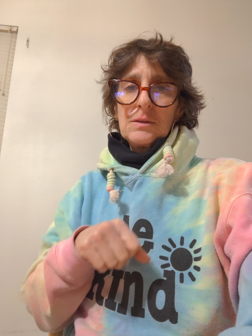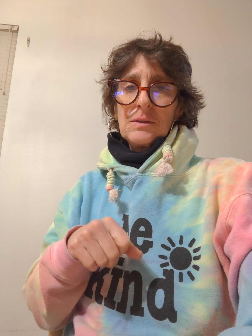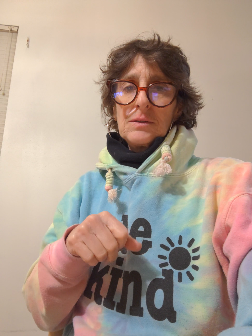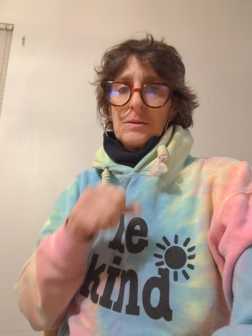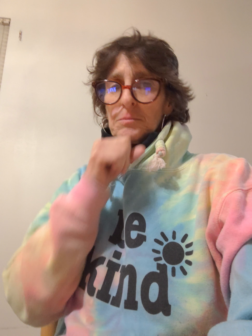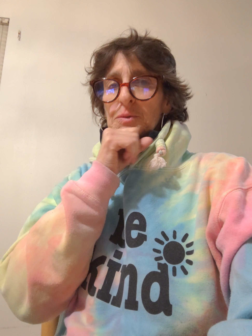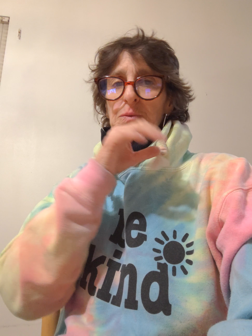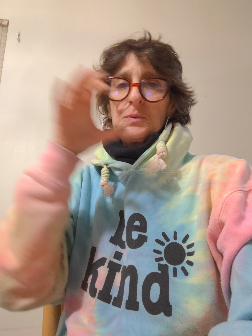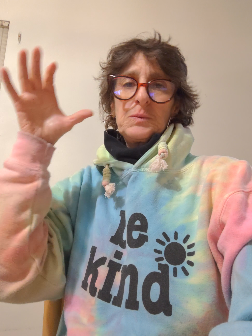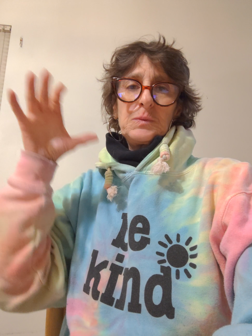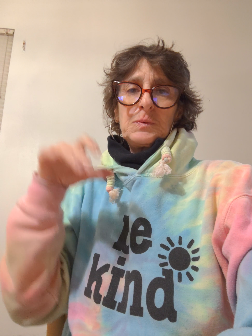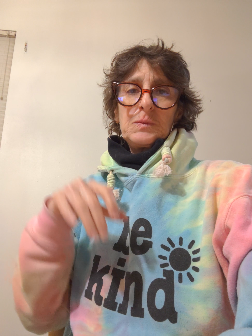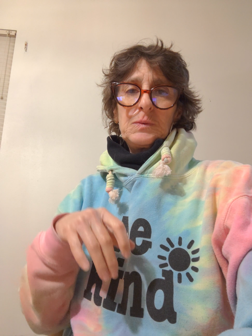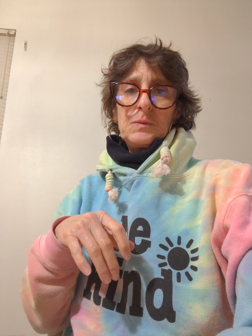balloon